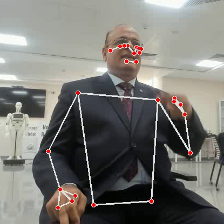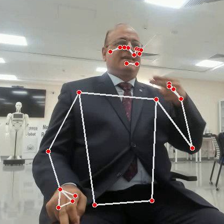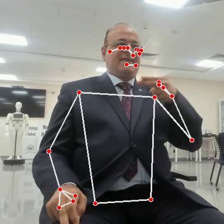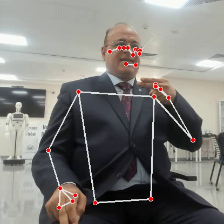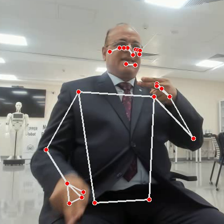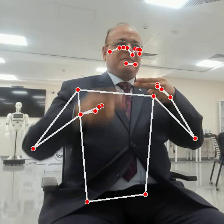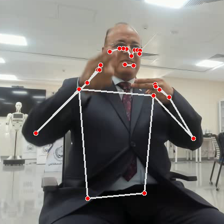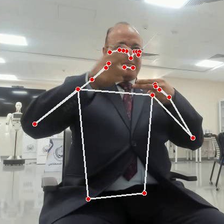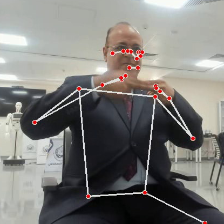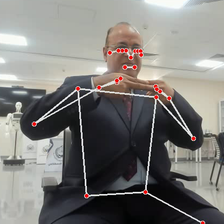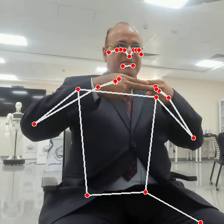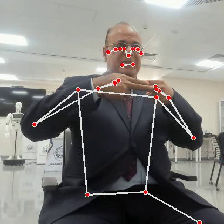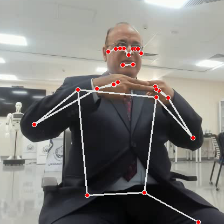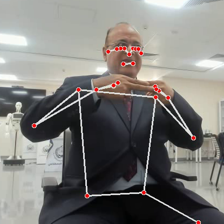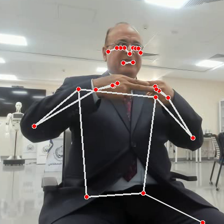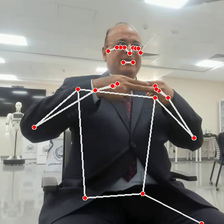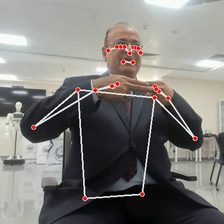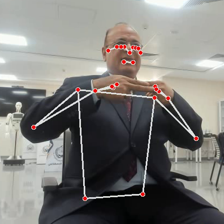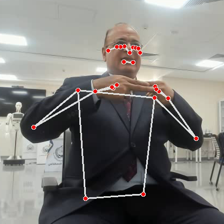mash mashy